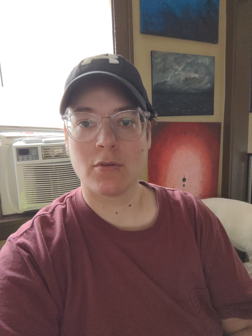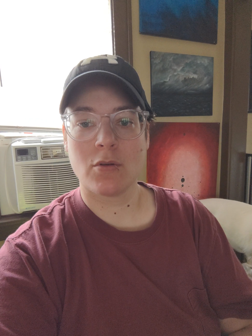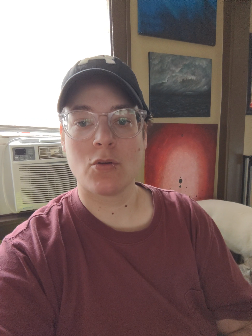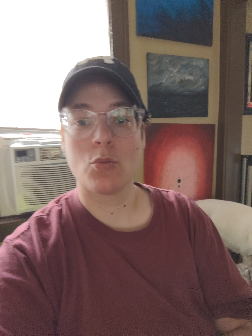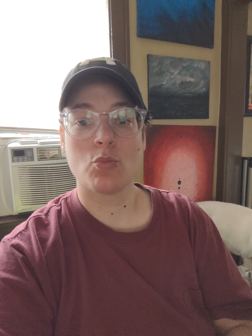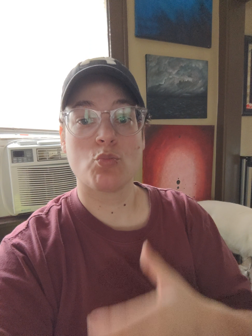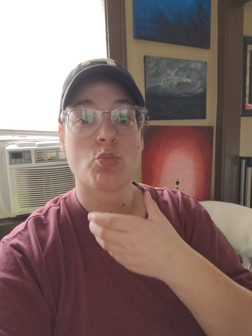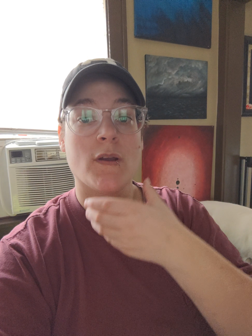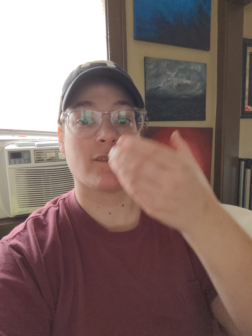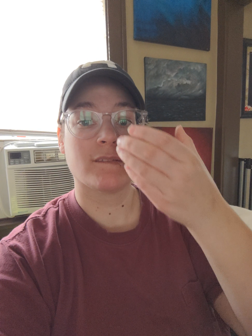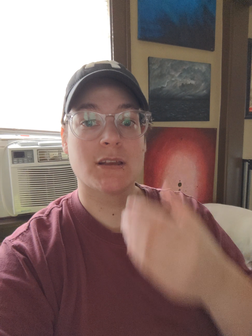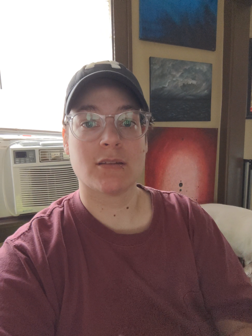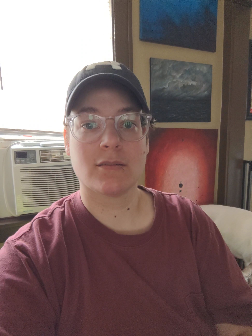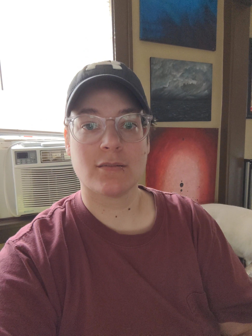giraffe